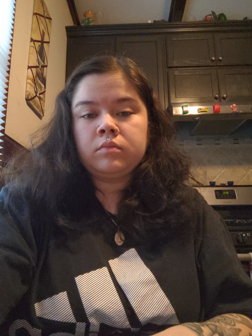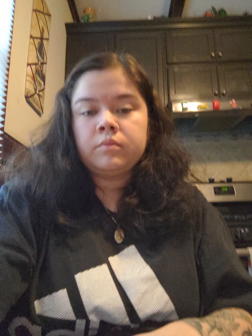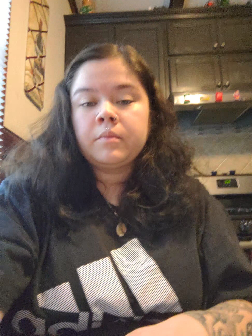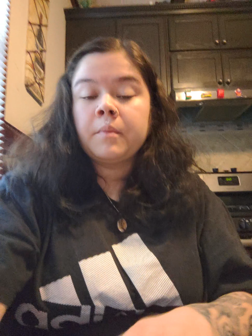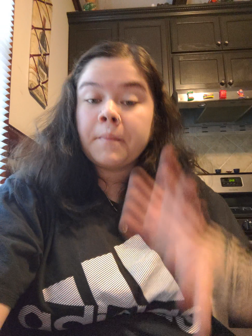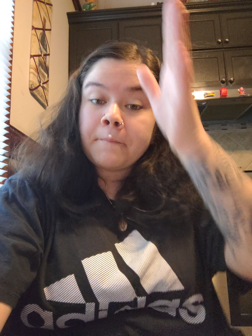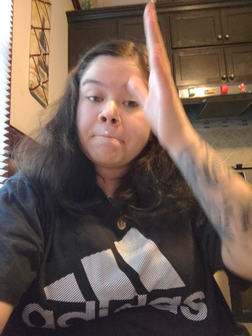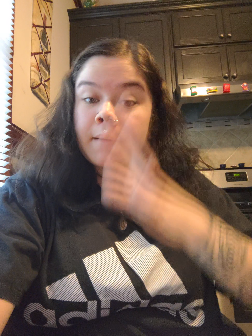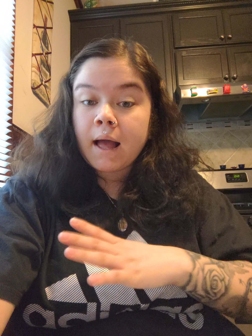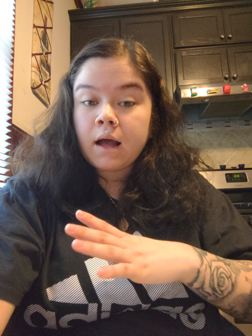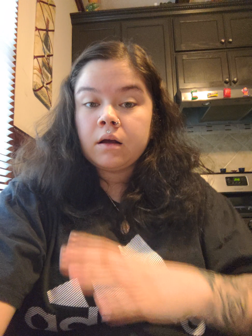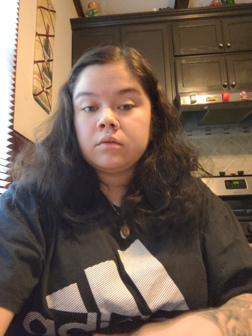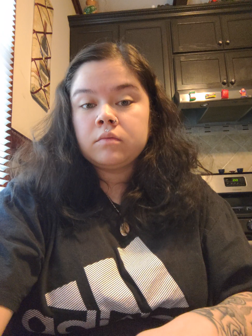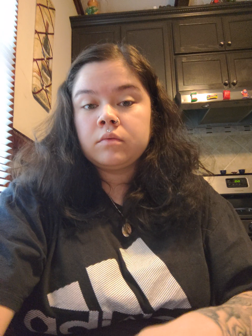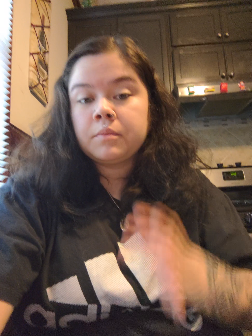man